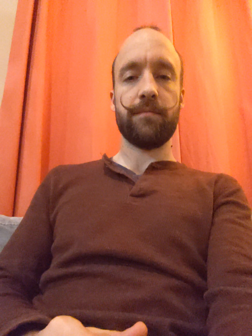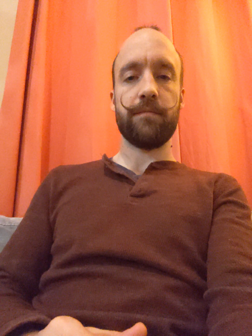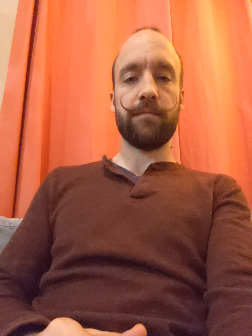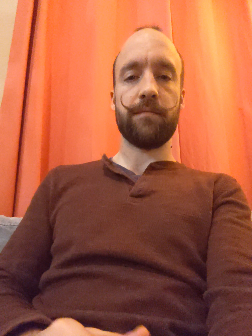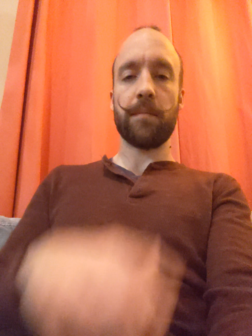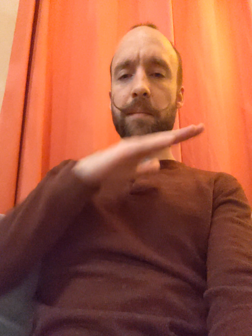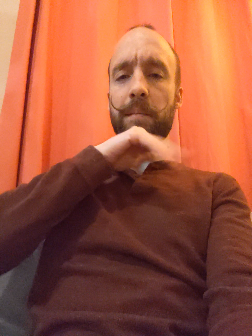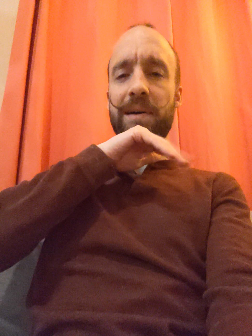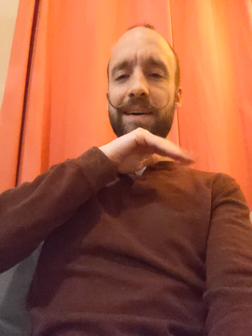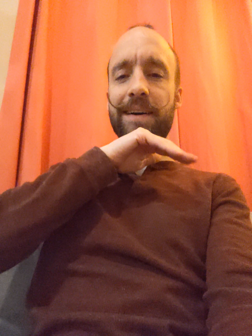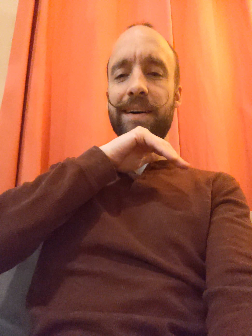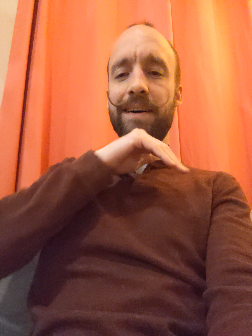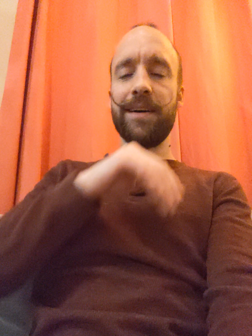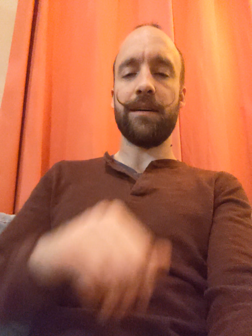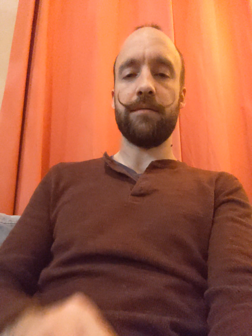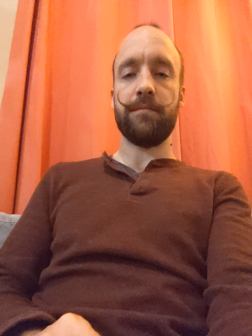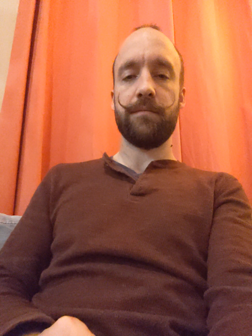pig